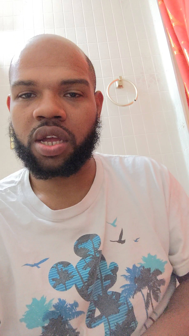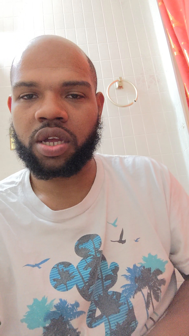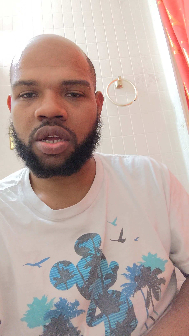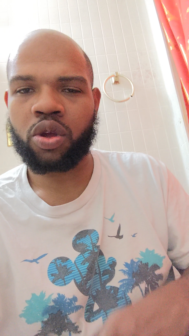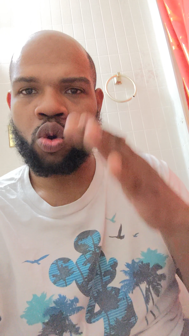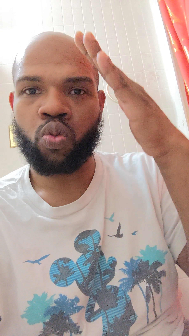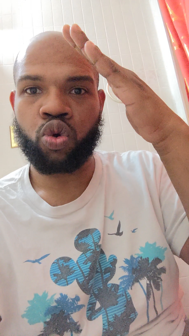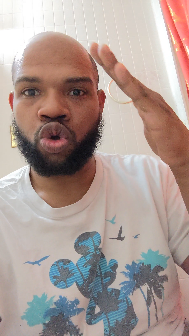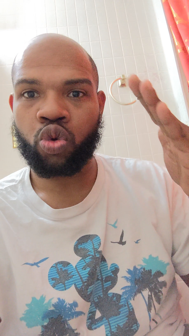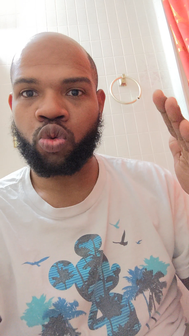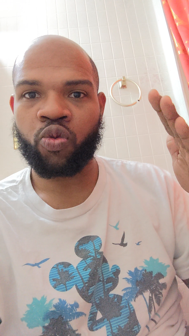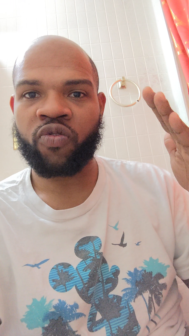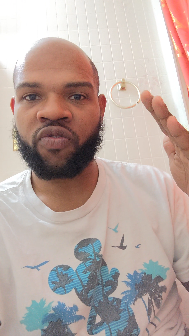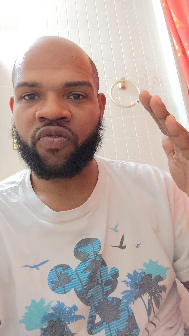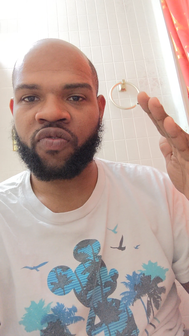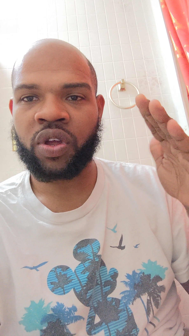roof